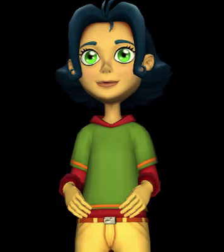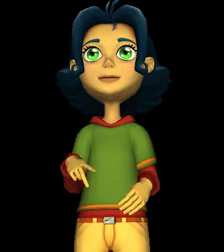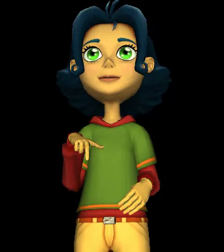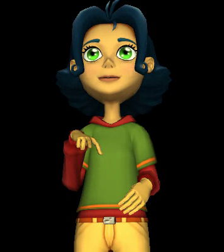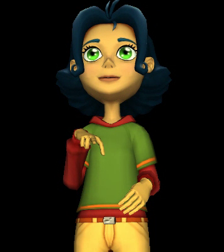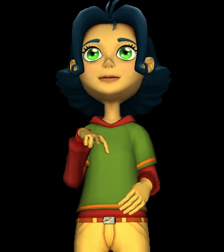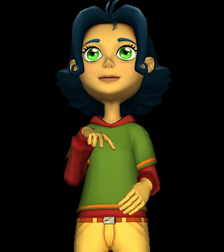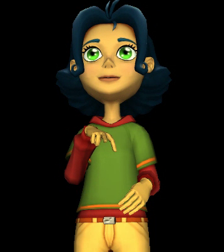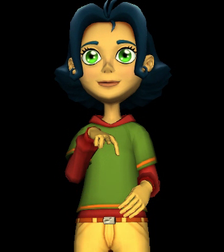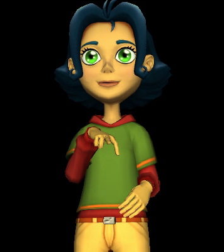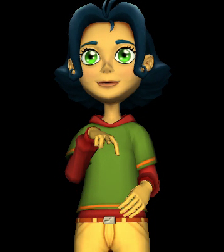يمشي